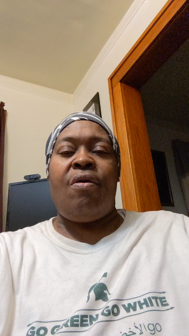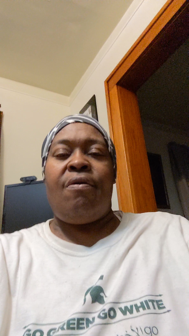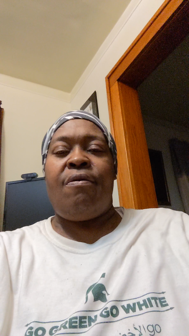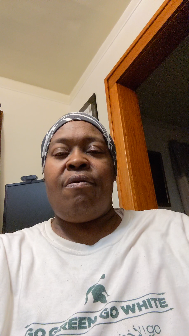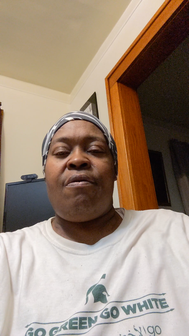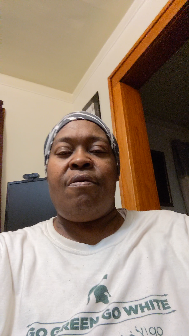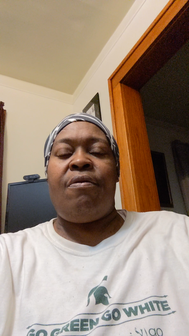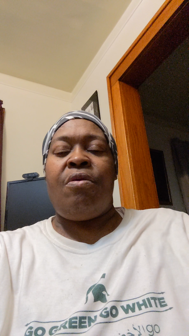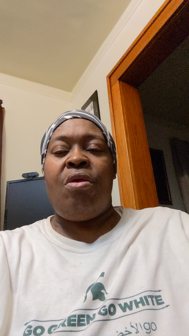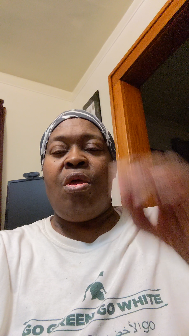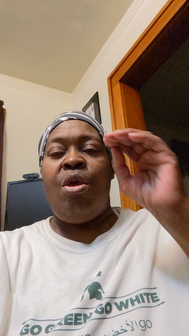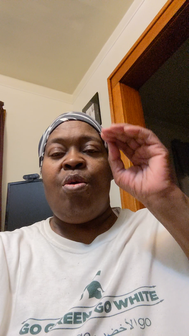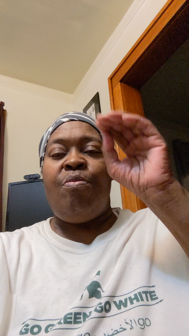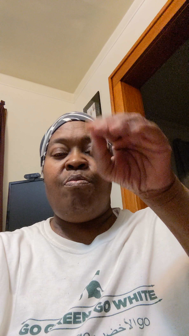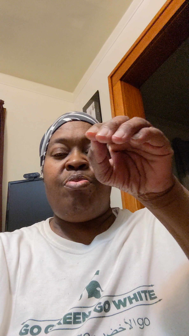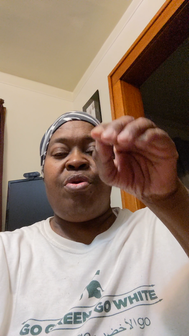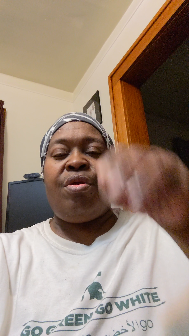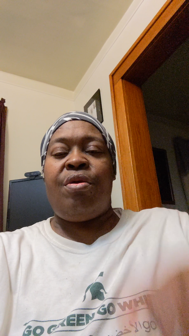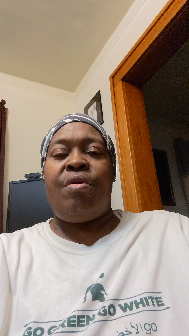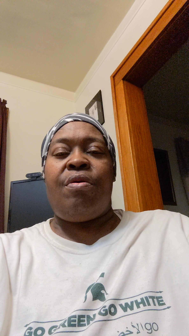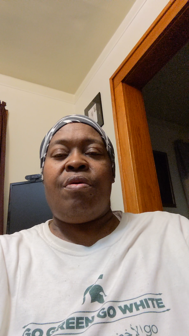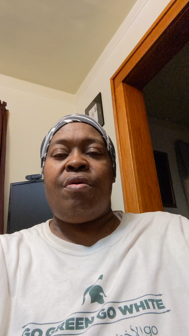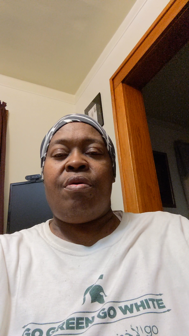put